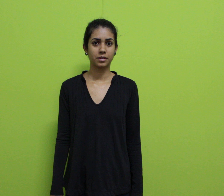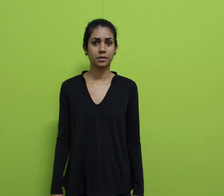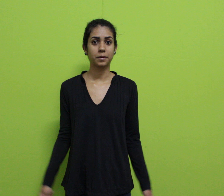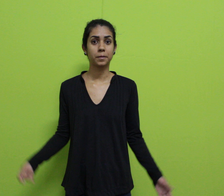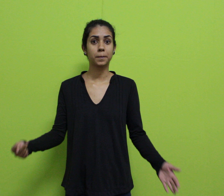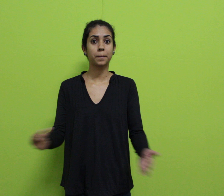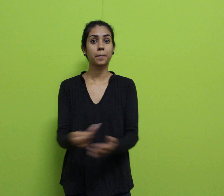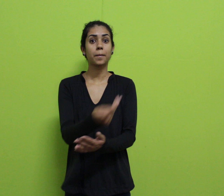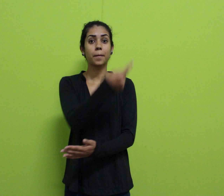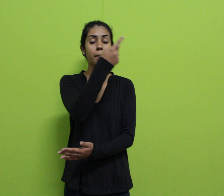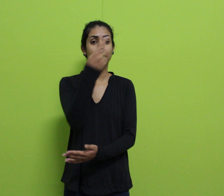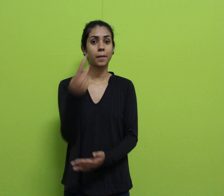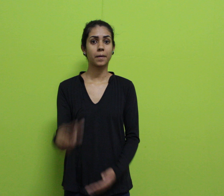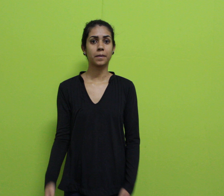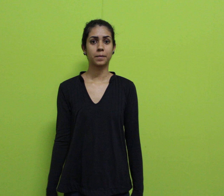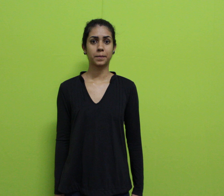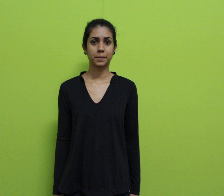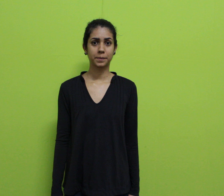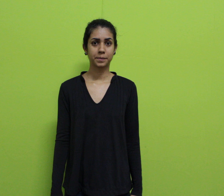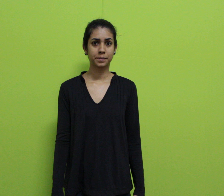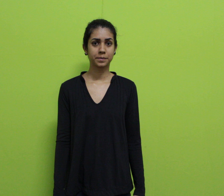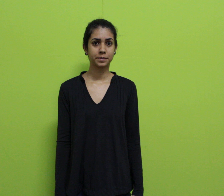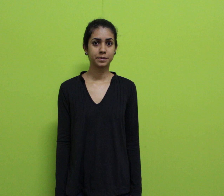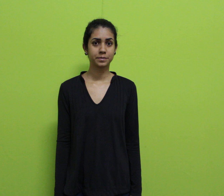acontecer